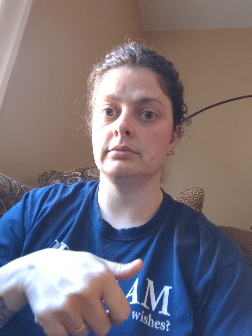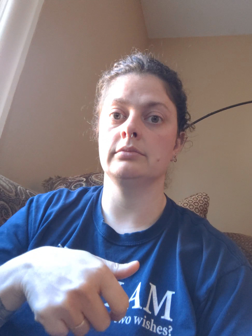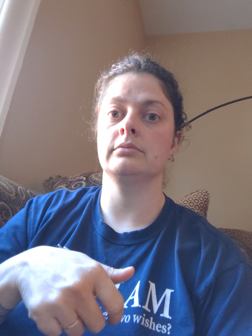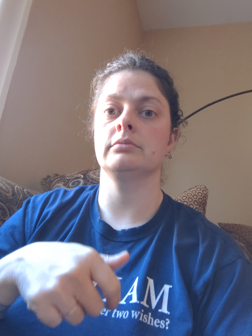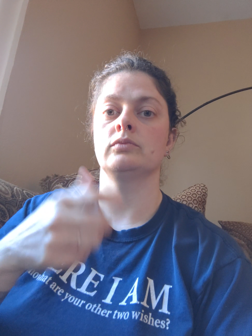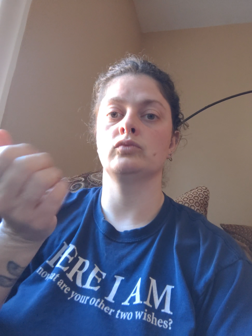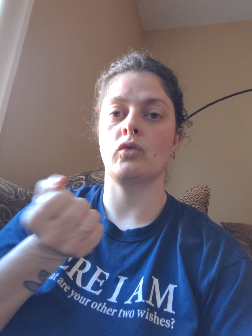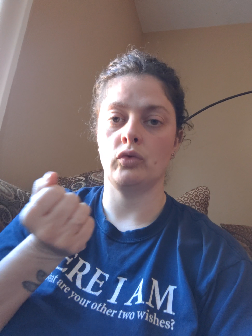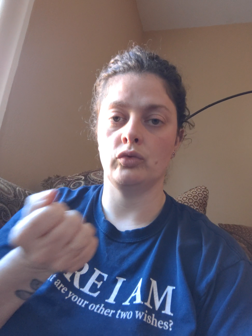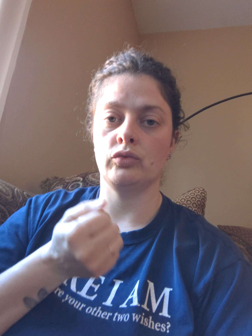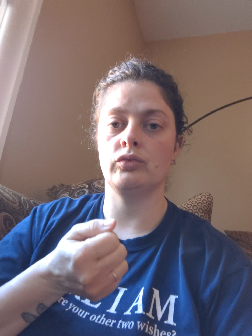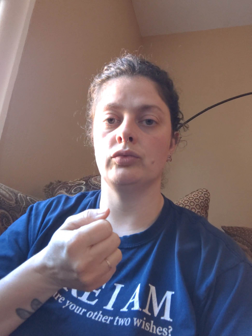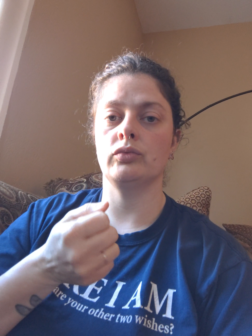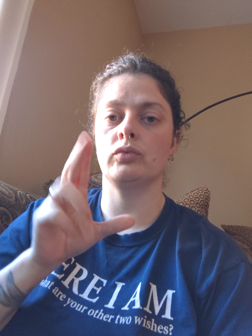drawer